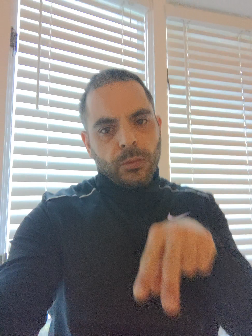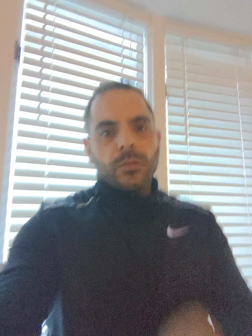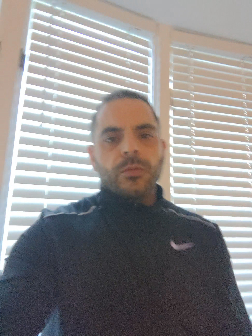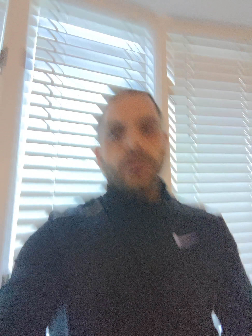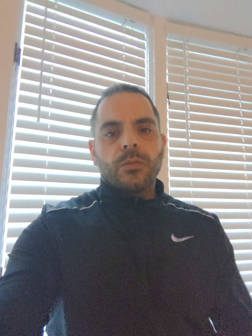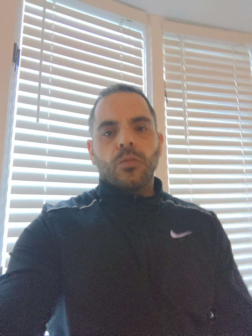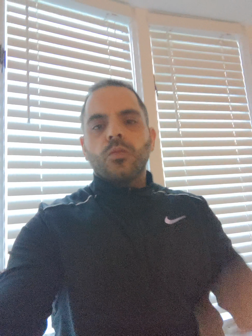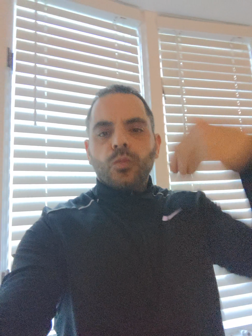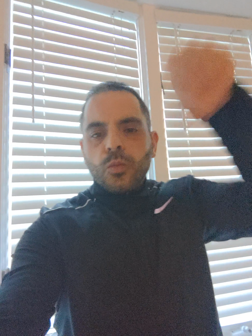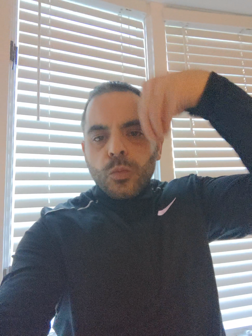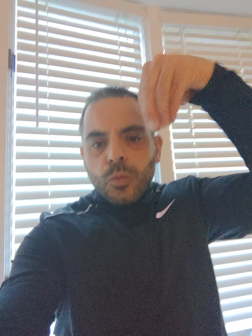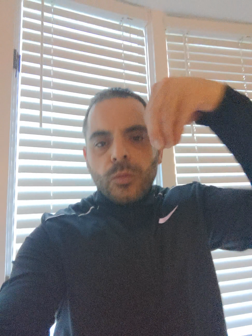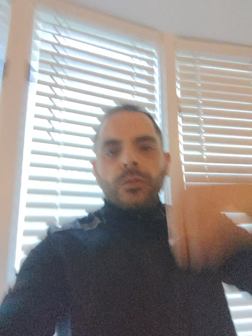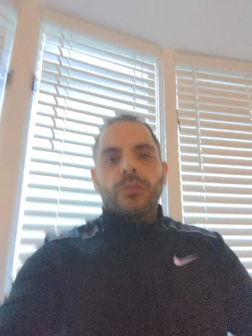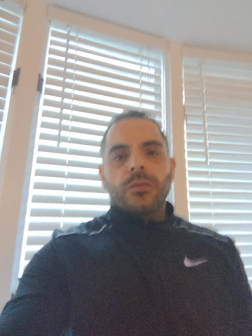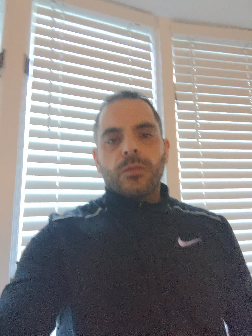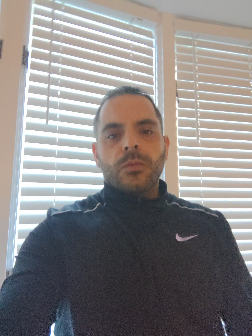store